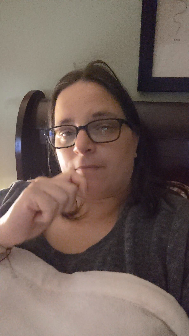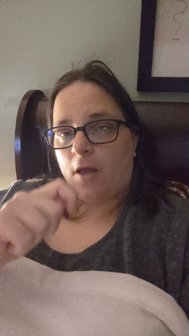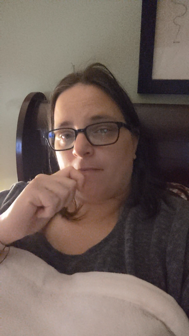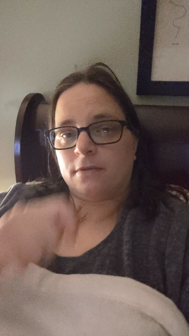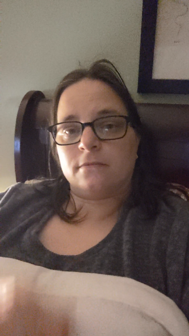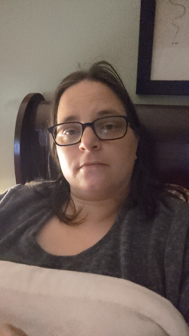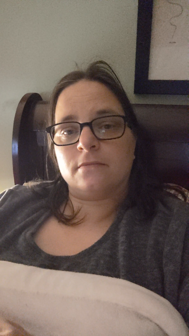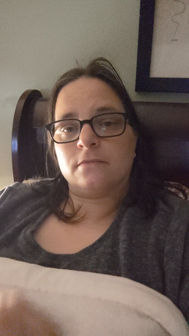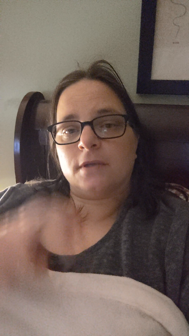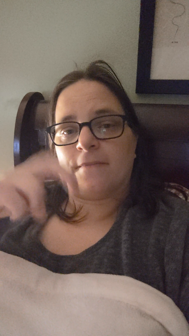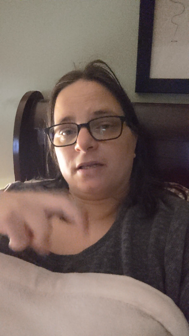potato